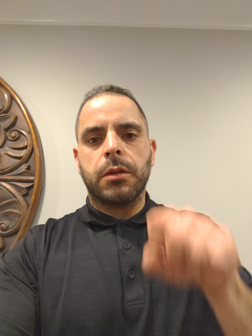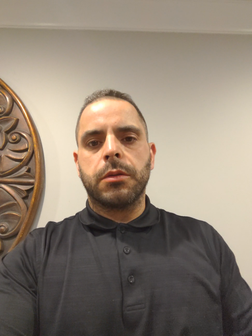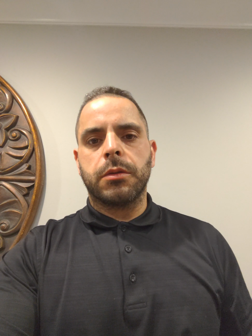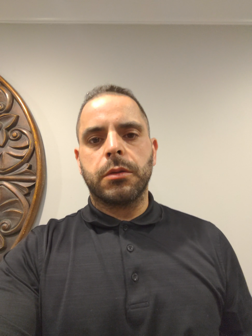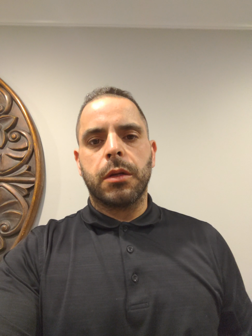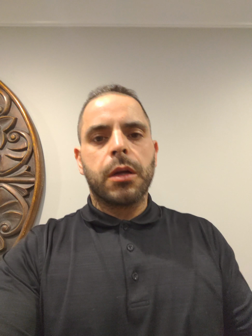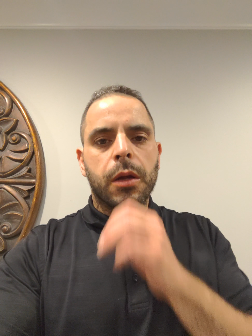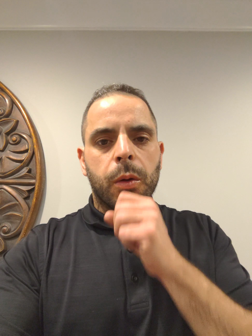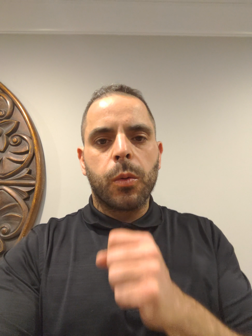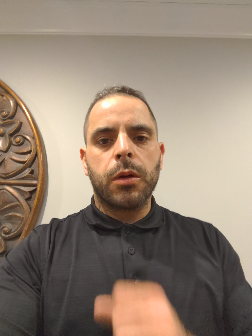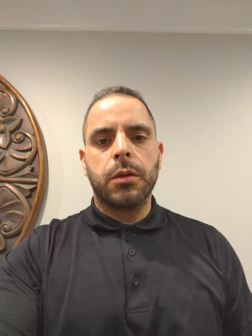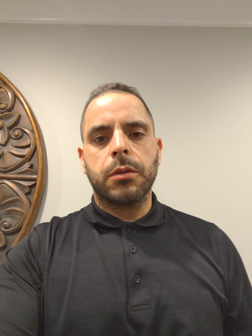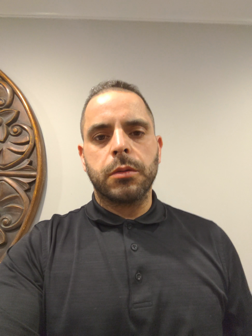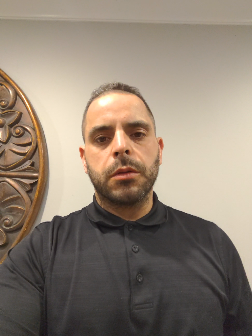old